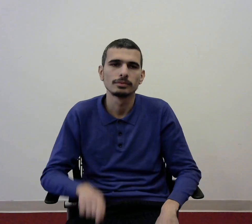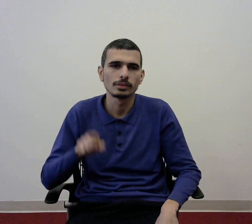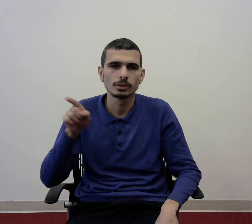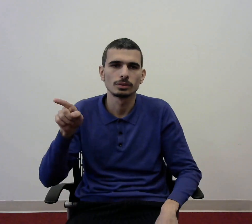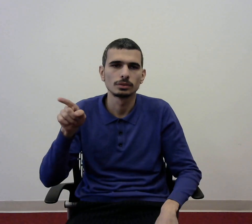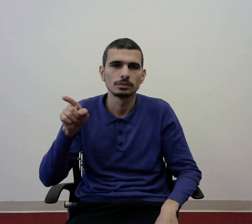O